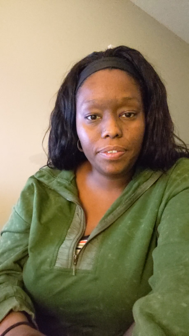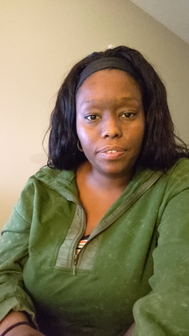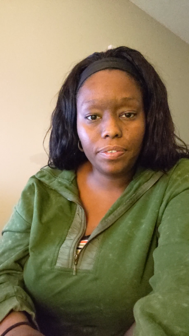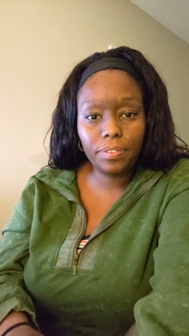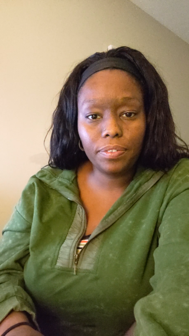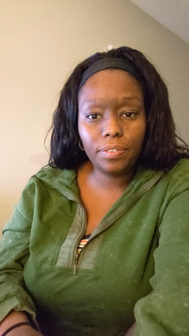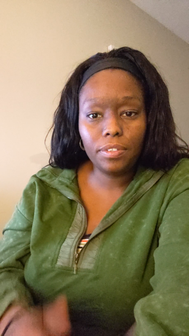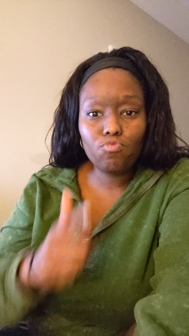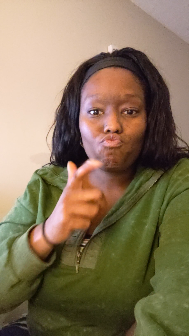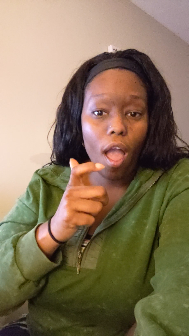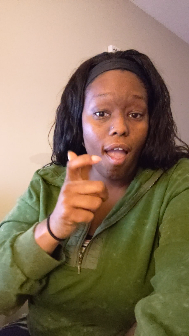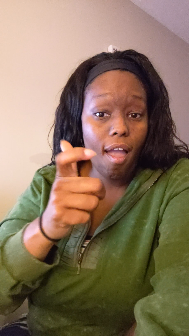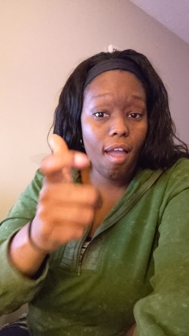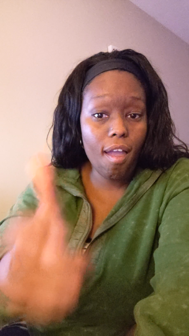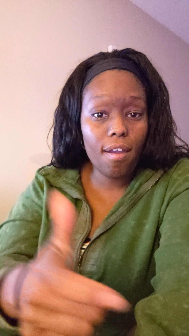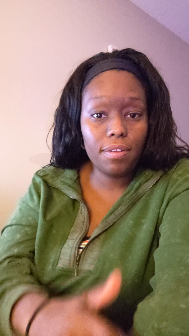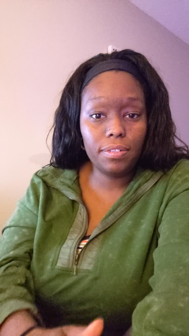run